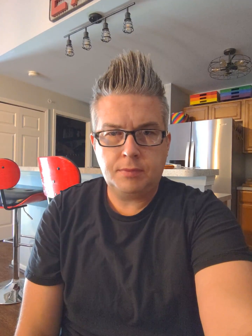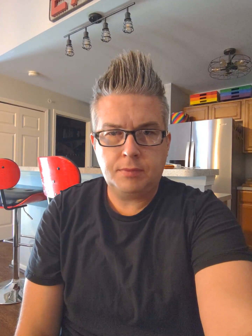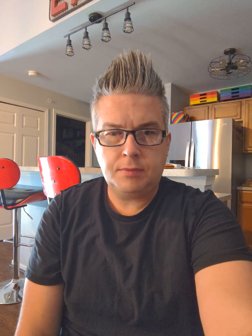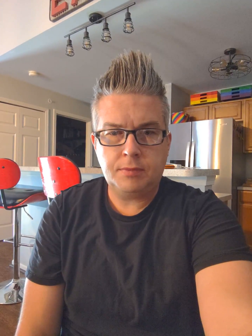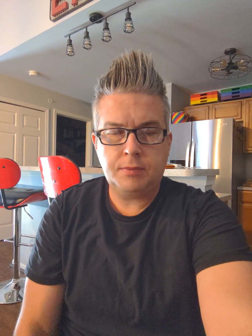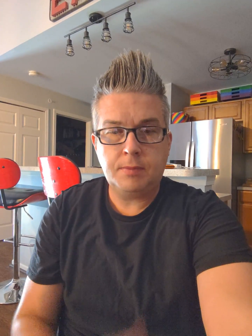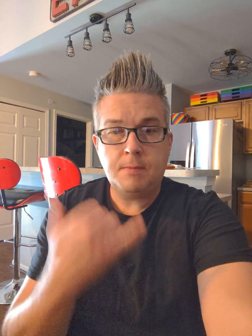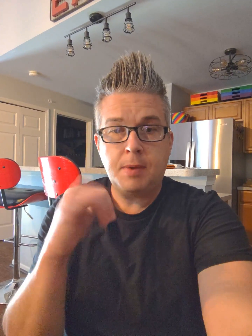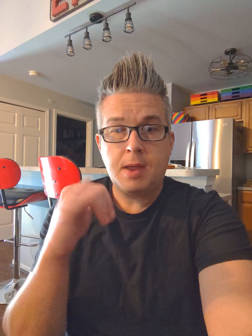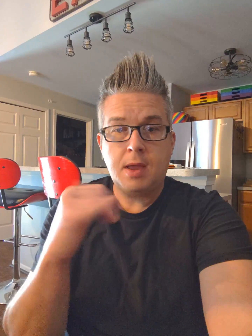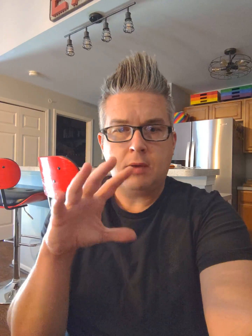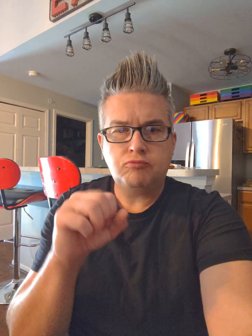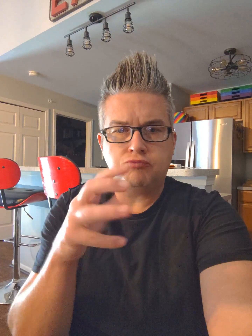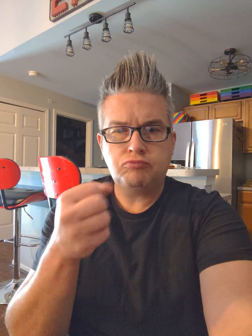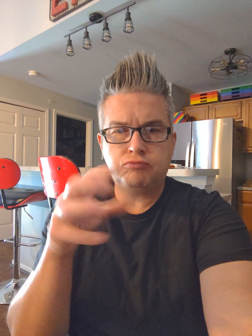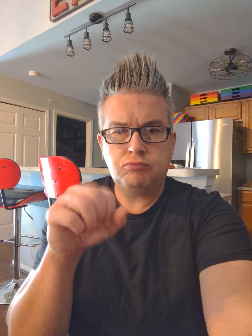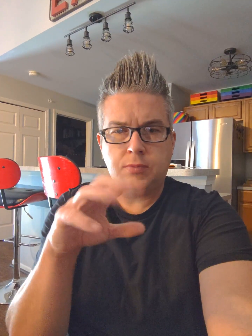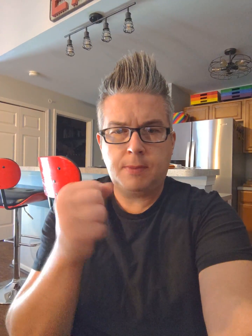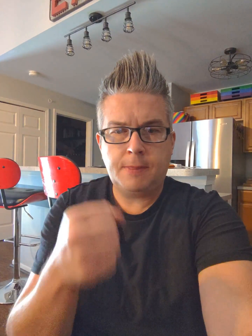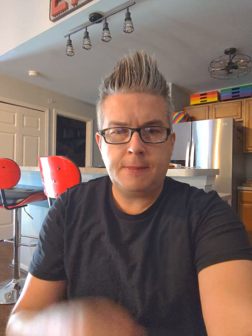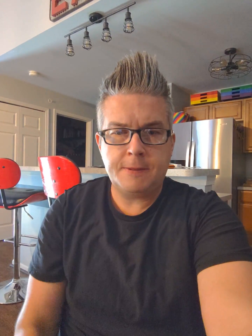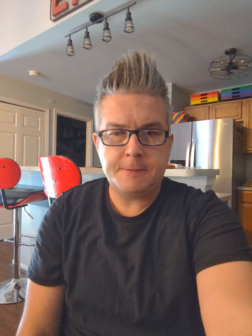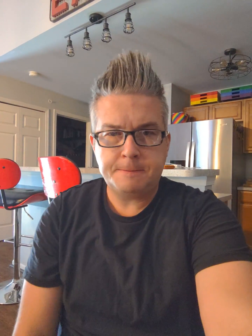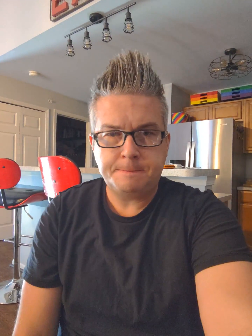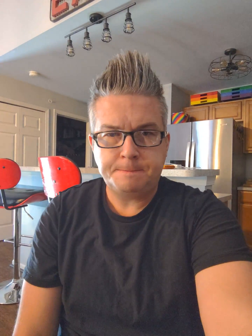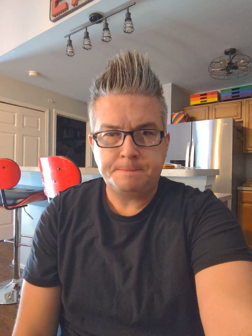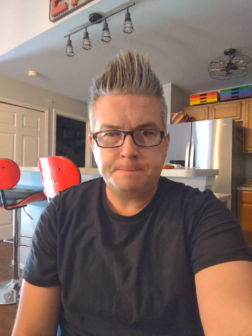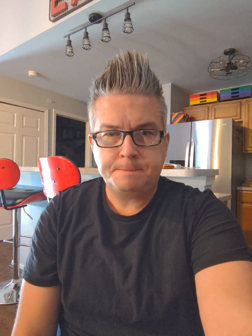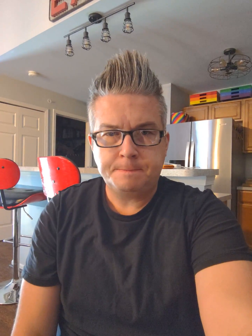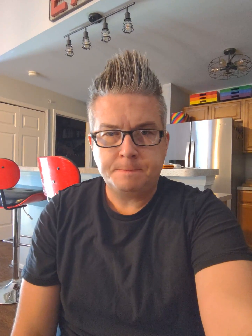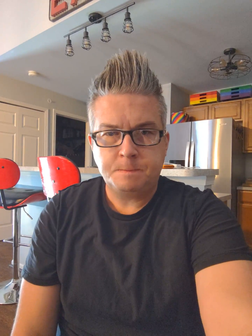play dough